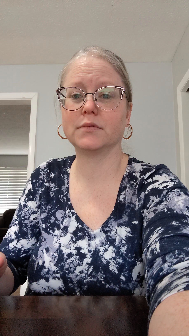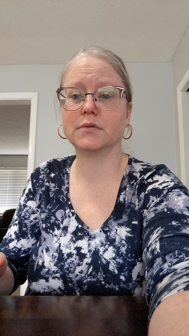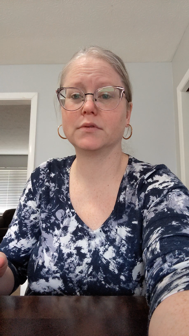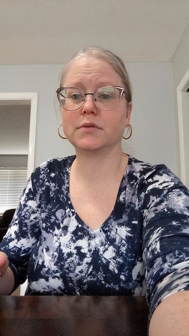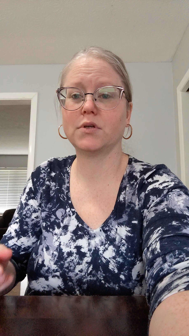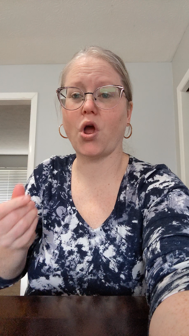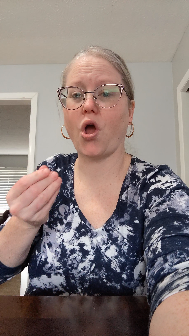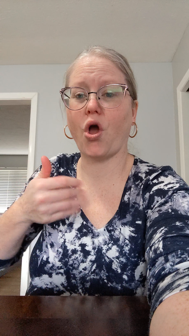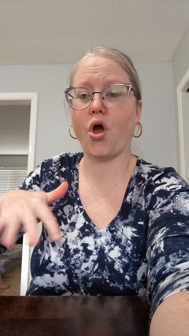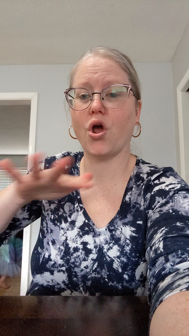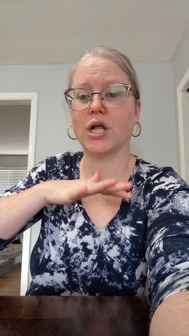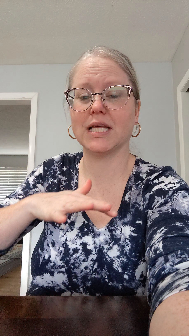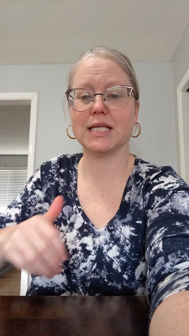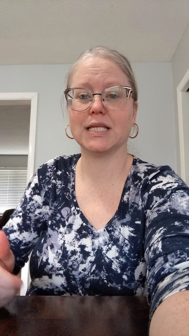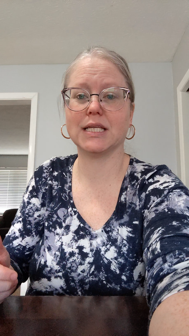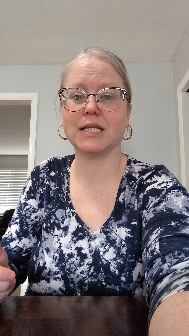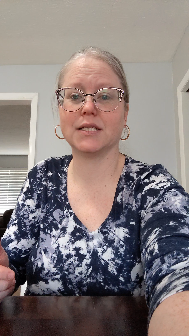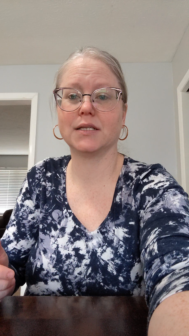garden